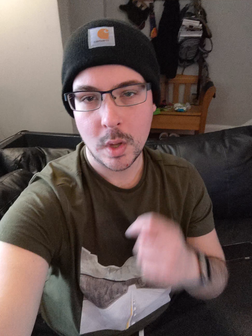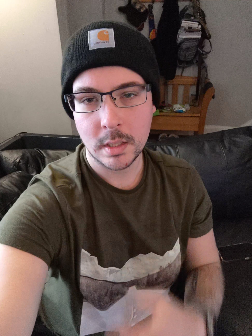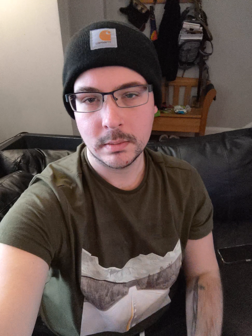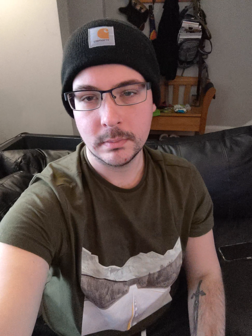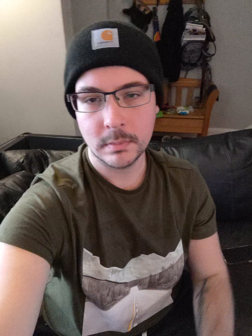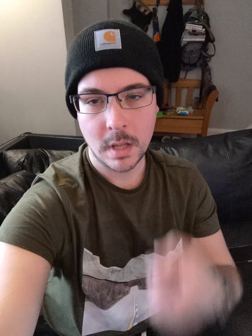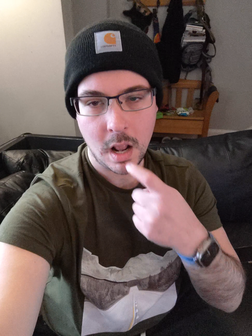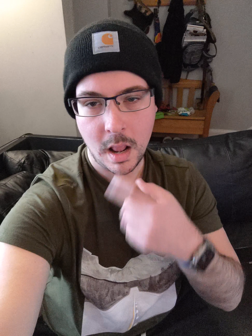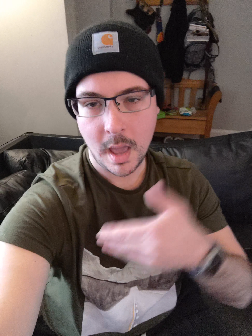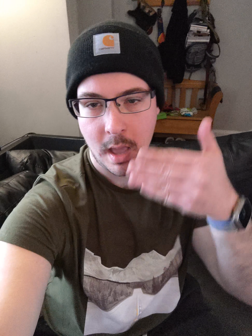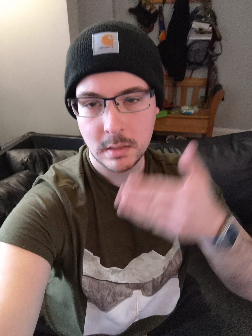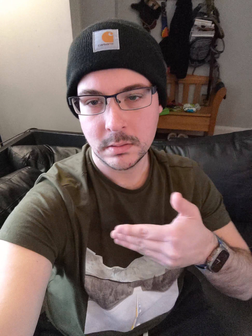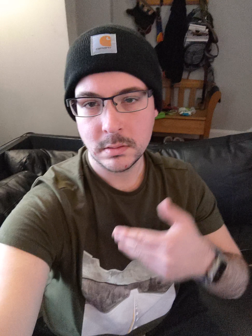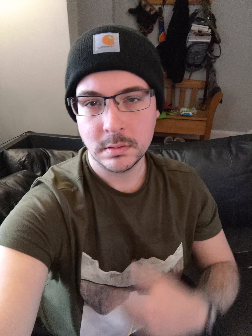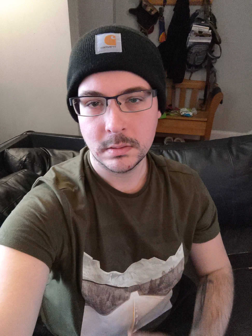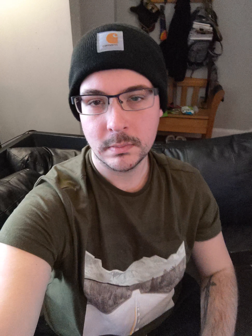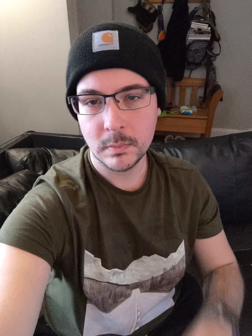window